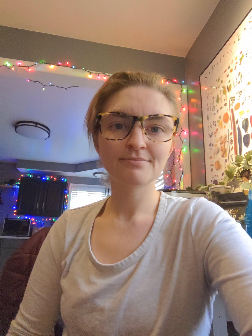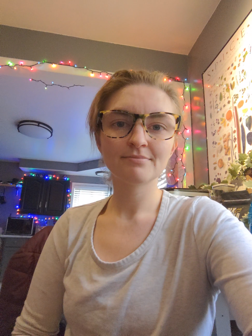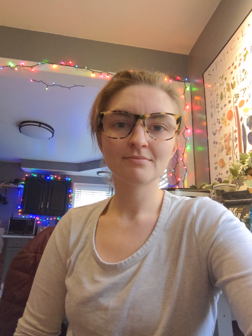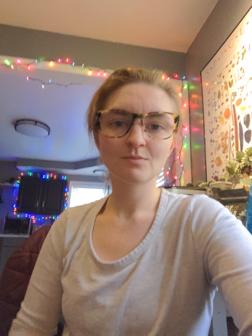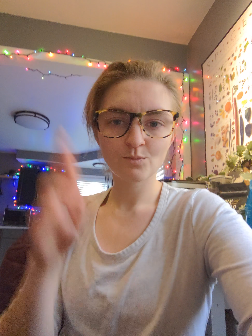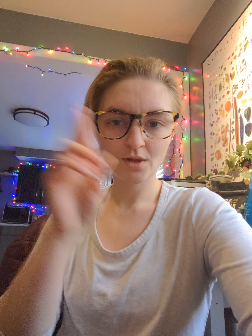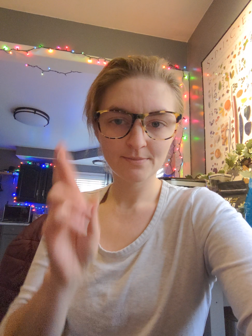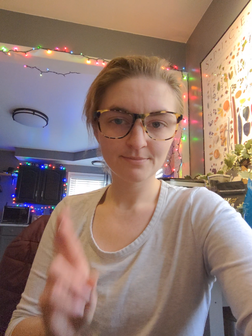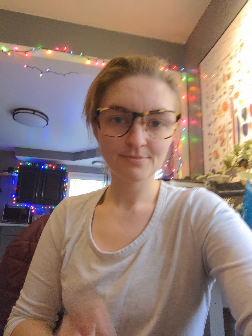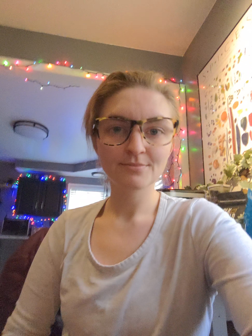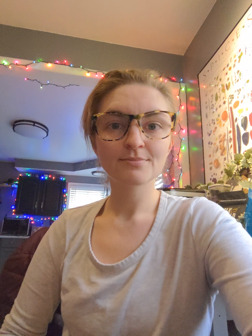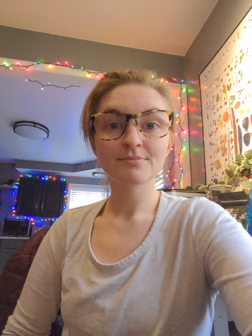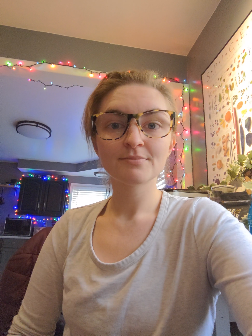refrigerator